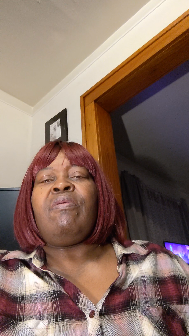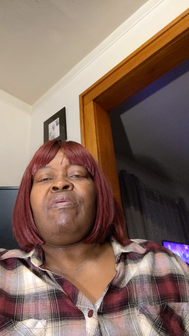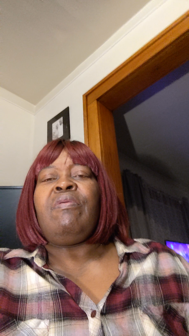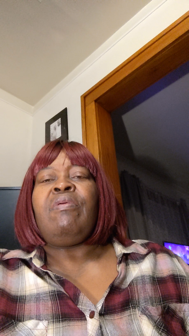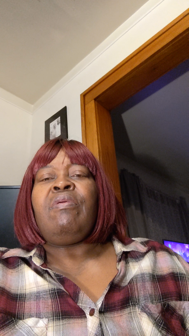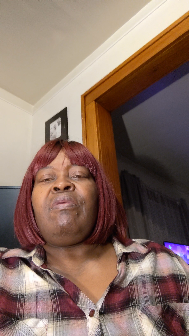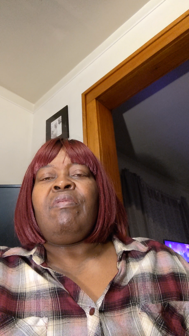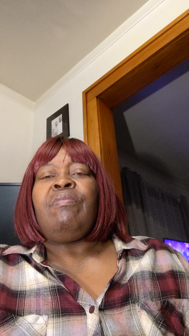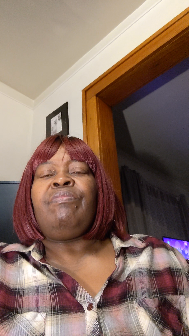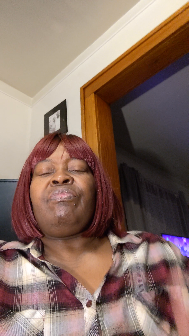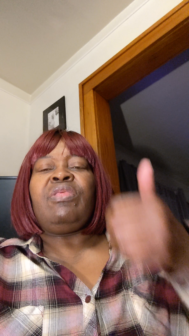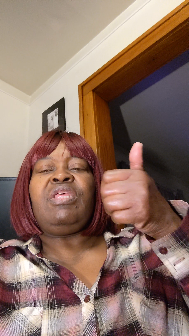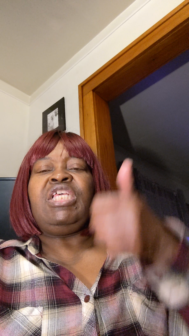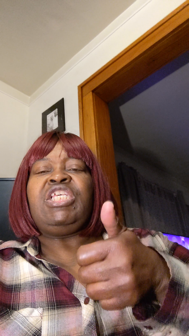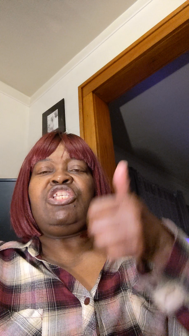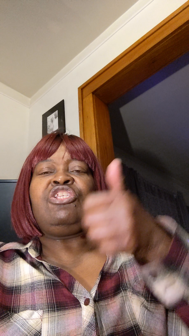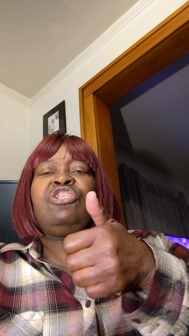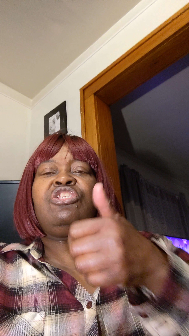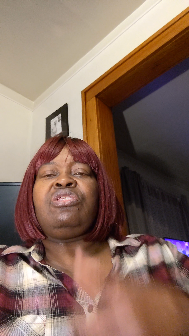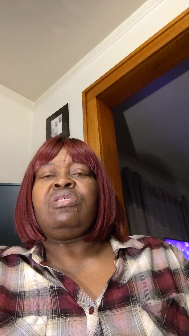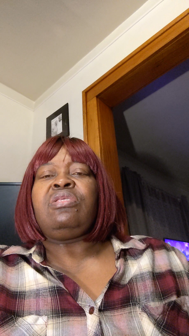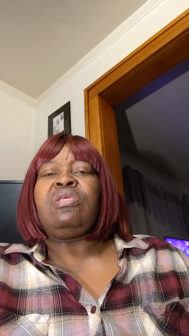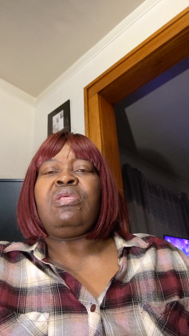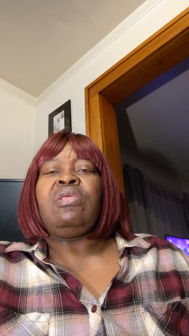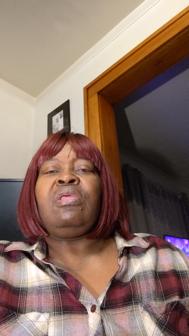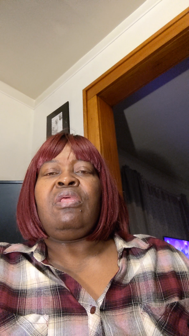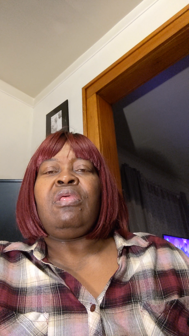each